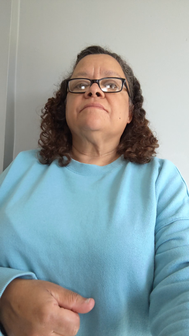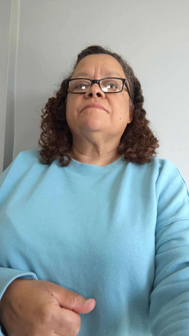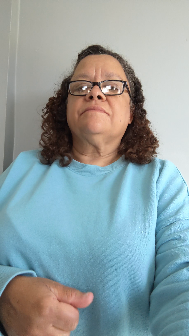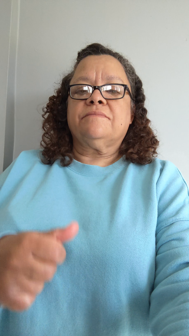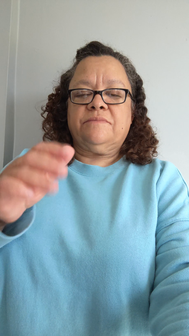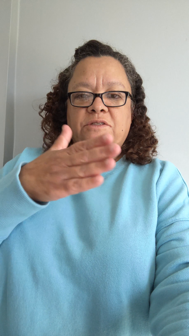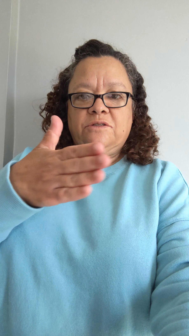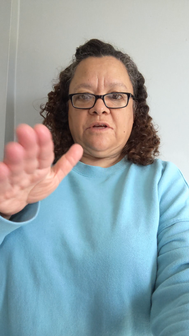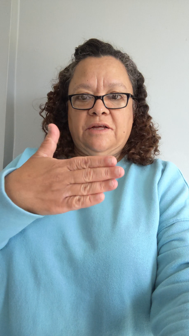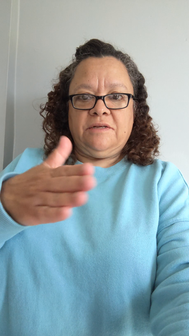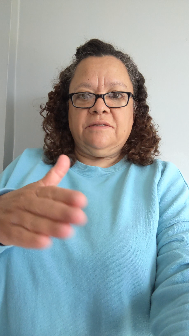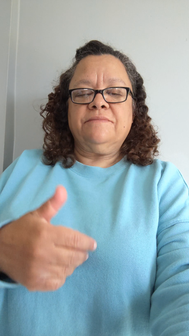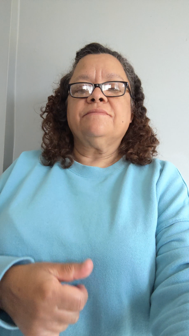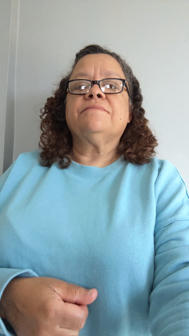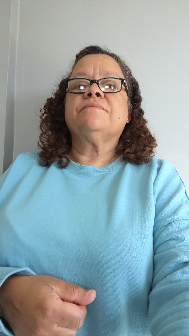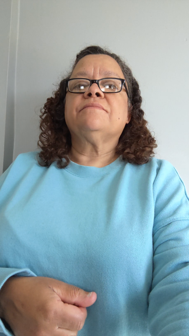share